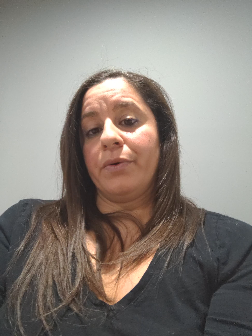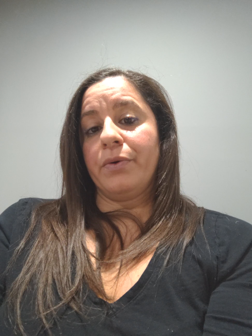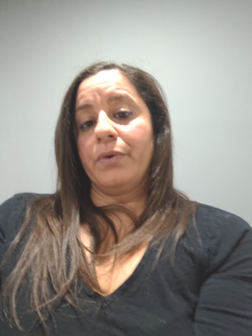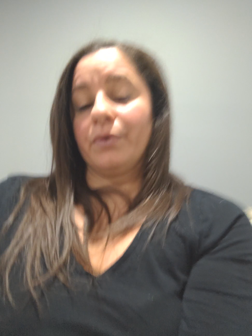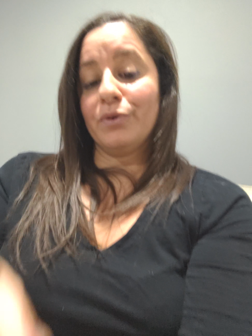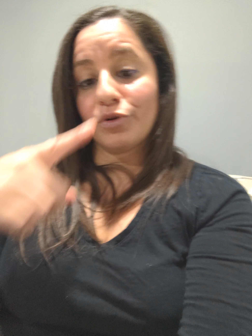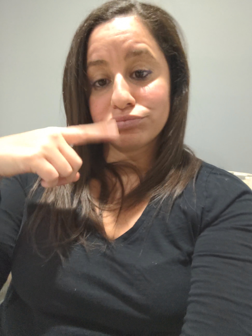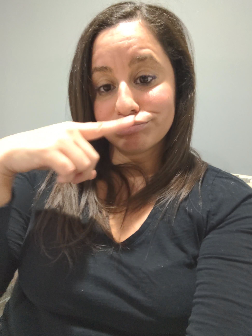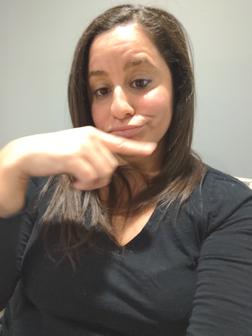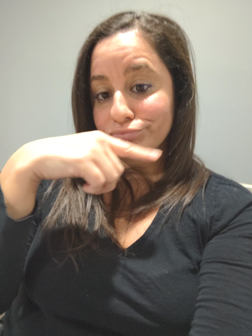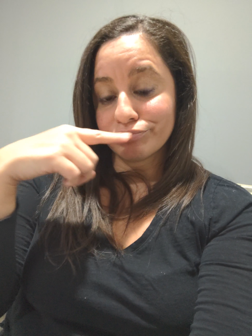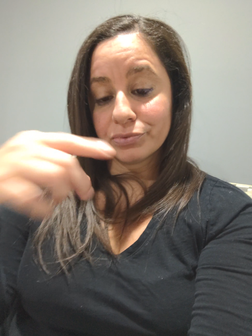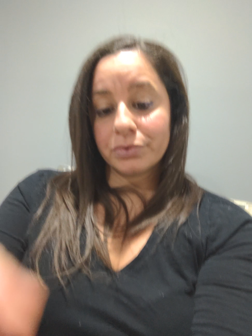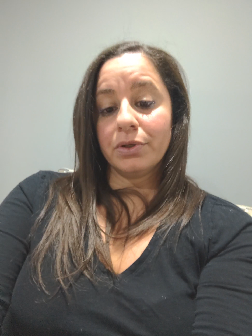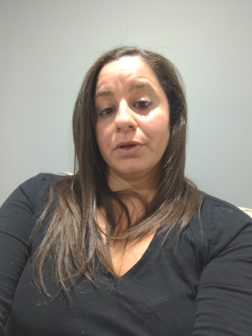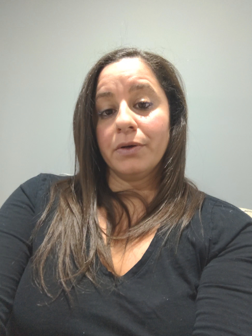toothbrush